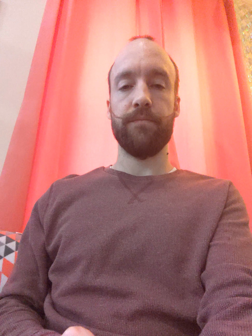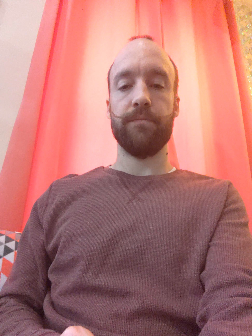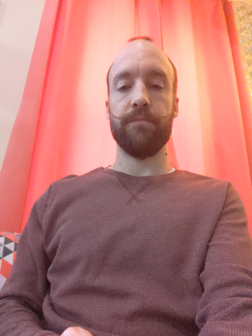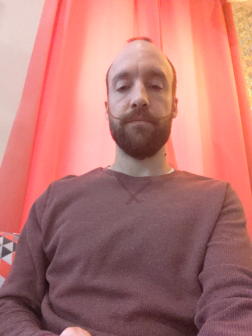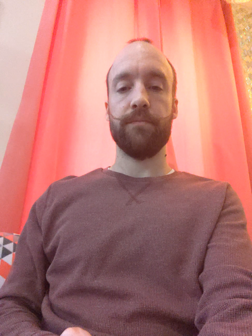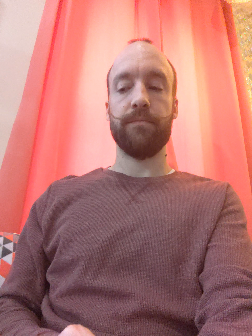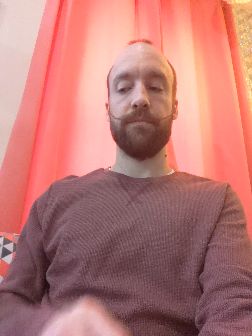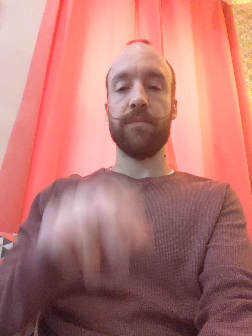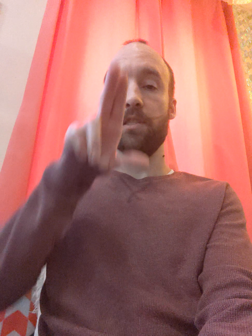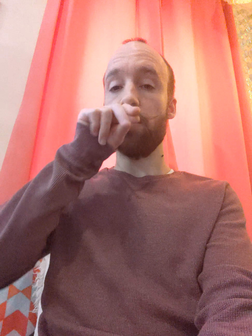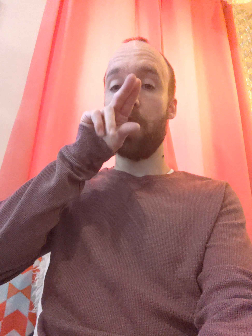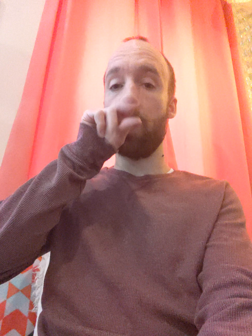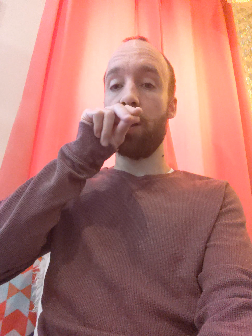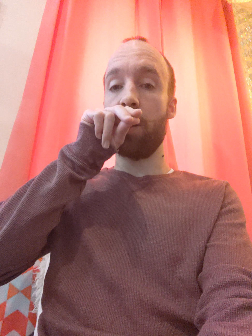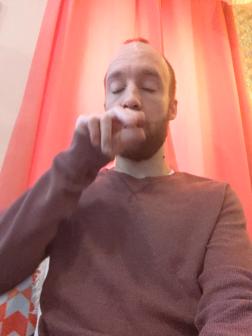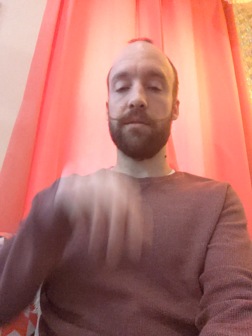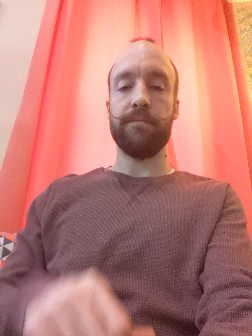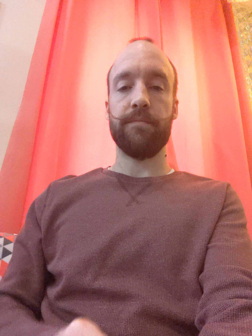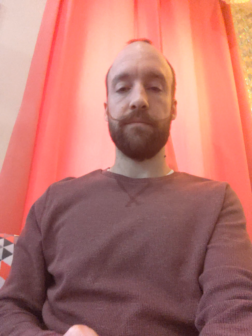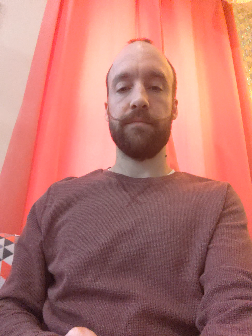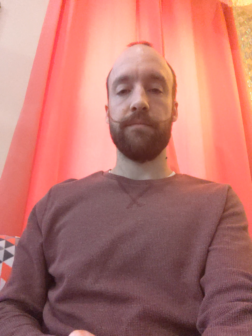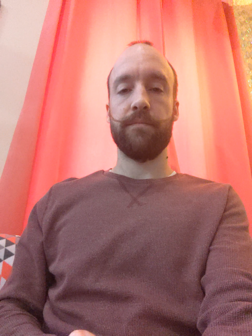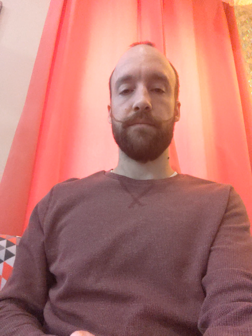duck